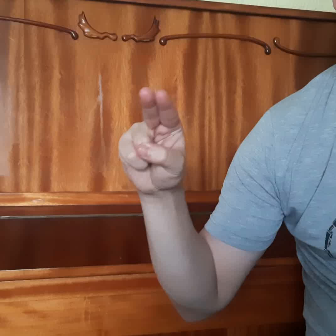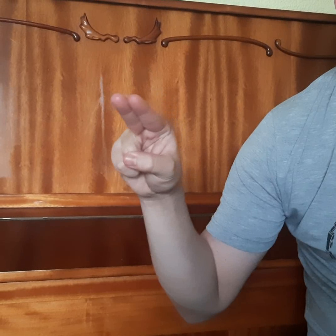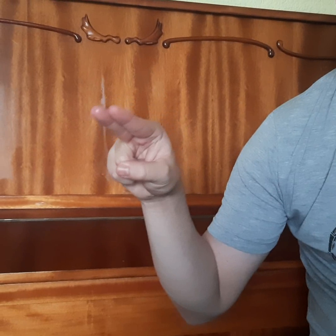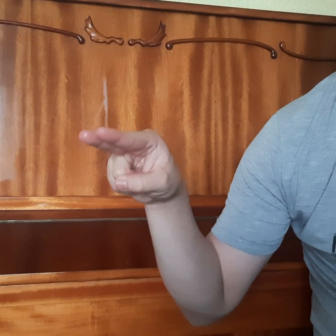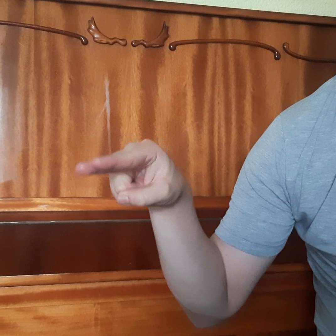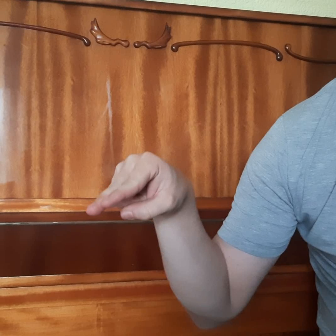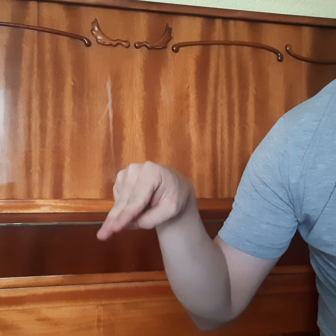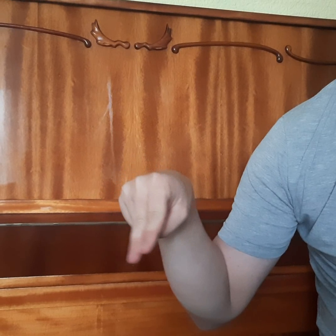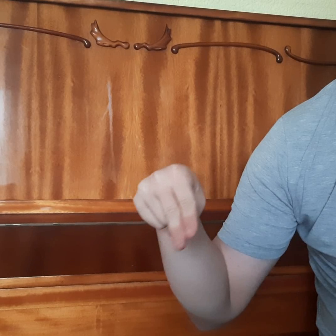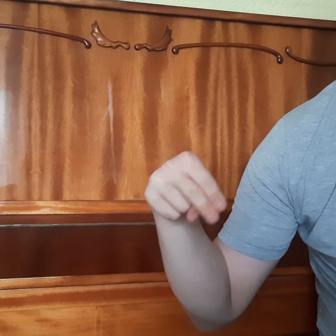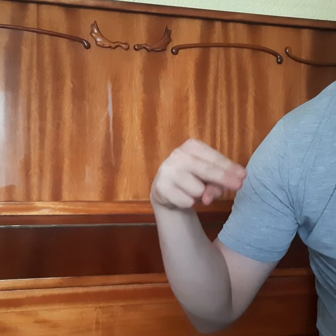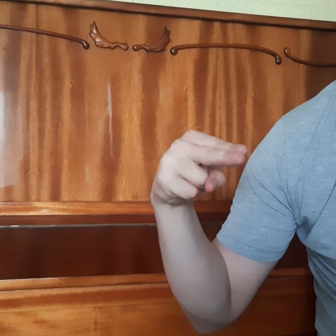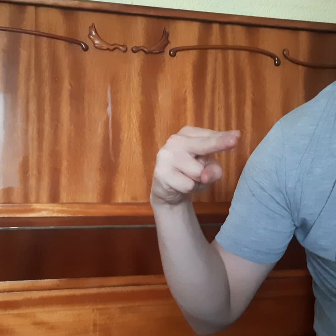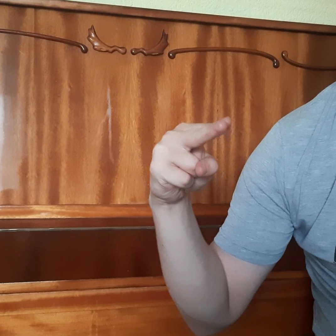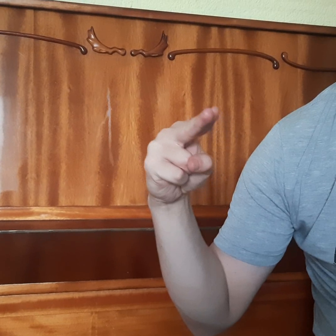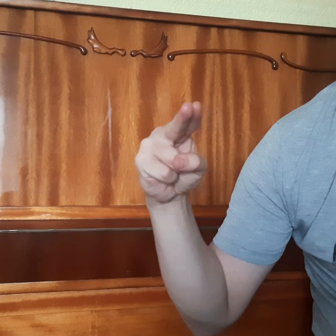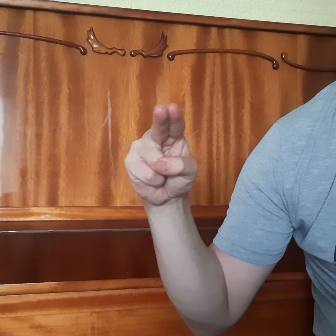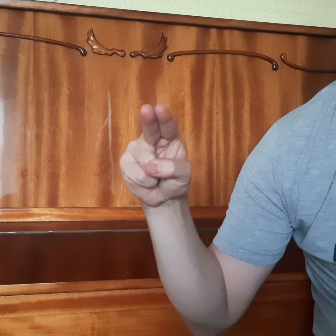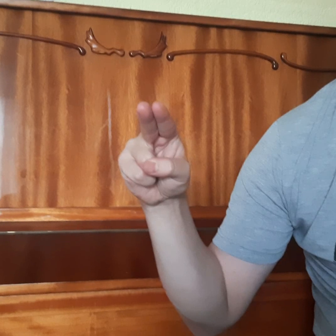Д